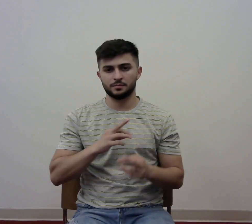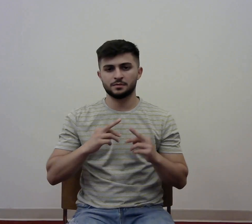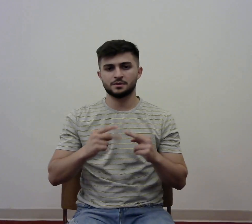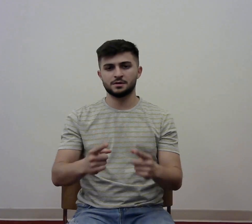dəyişmək